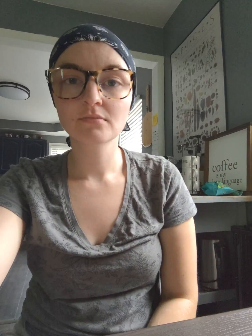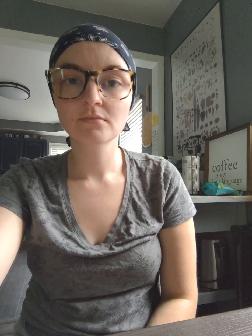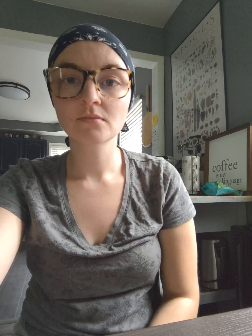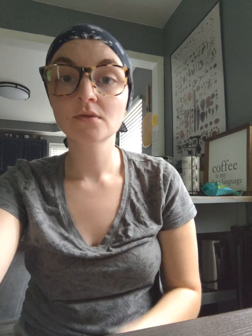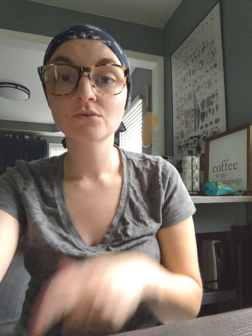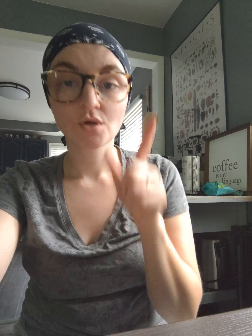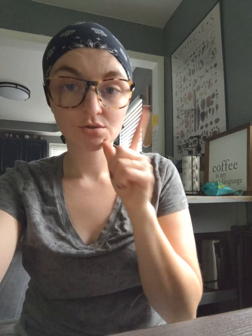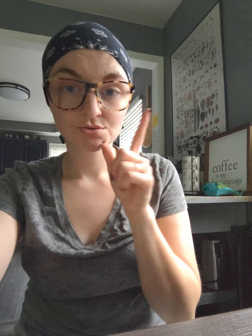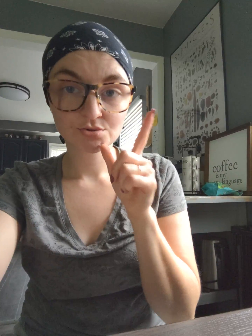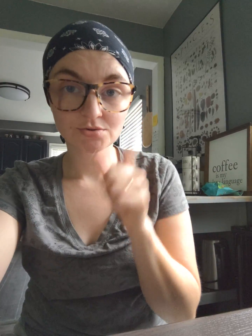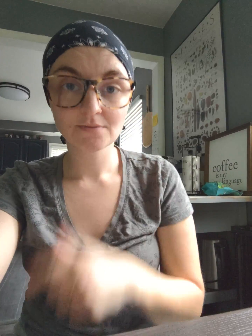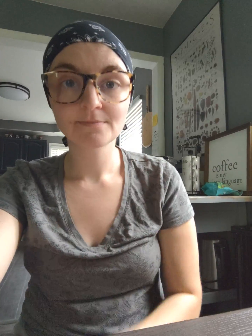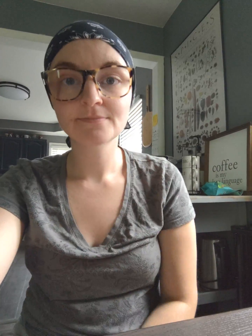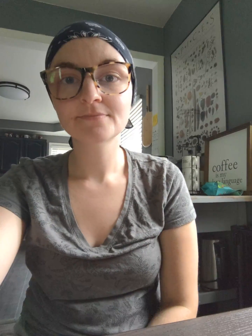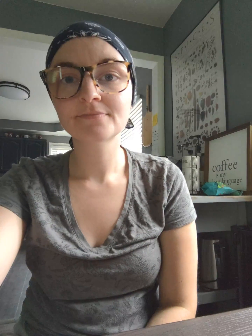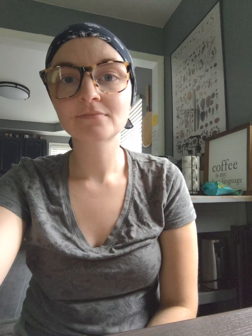lunch